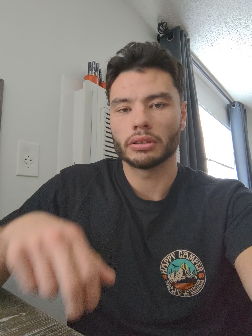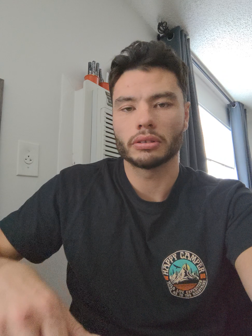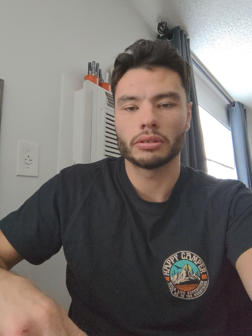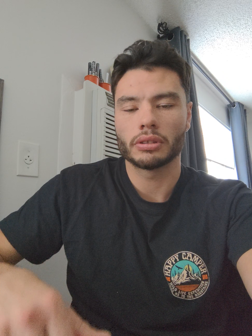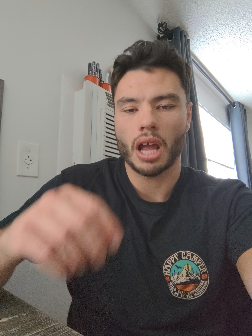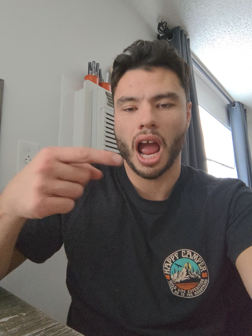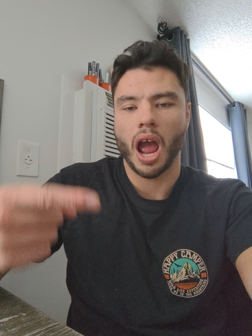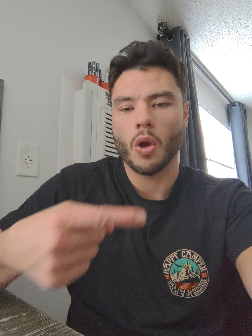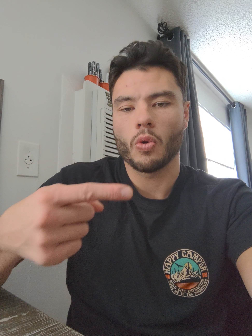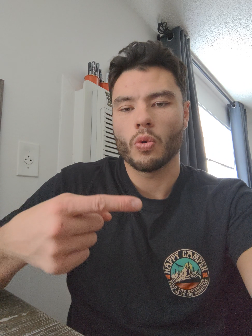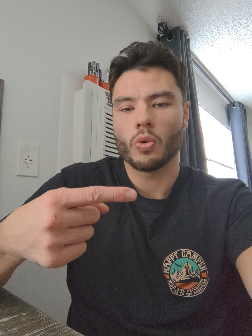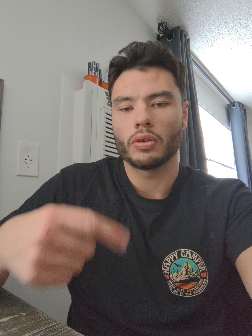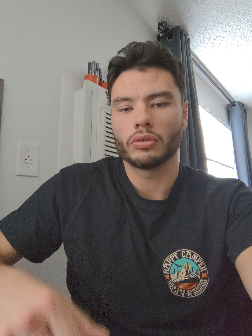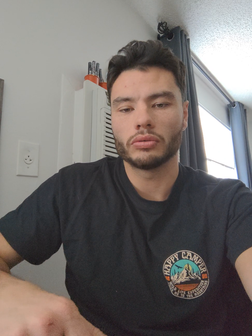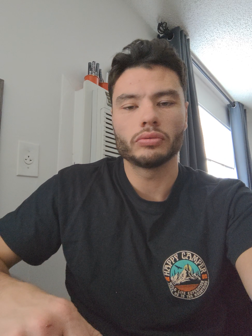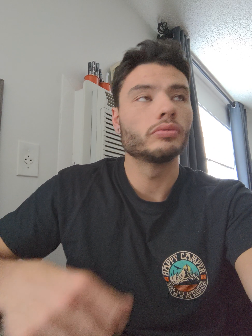owie